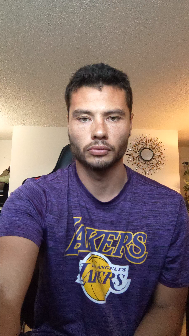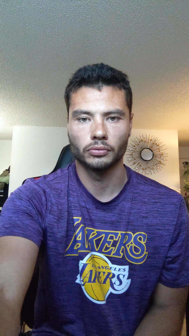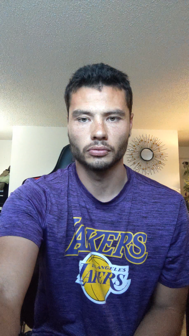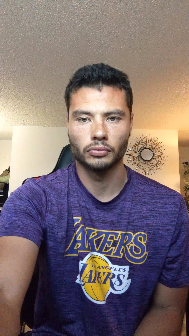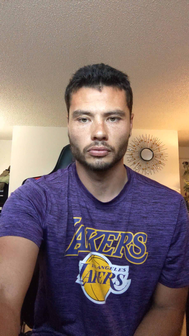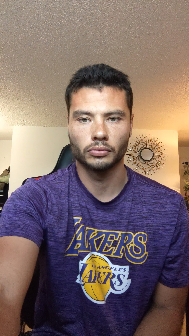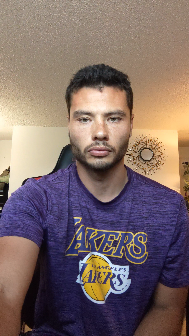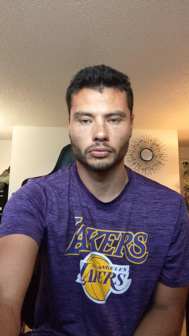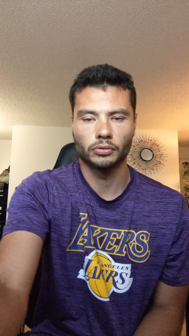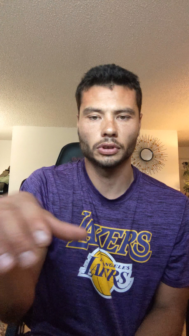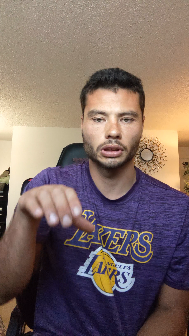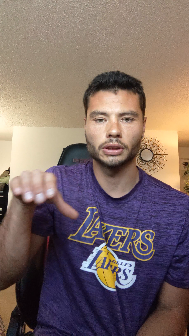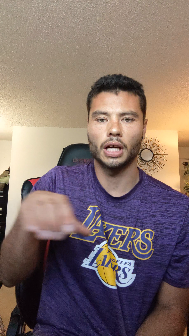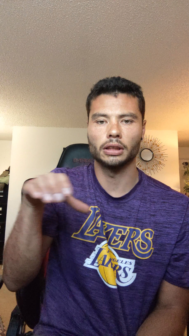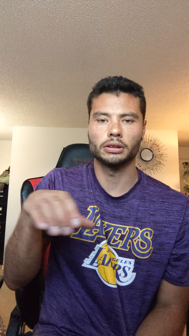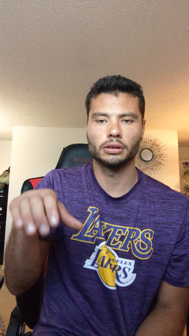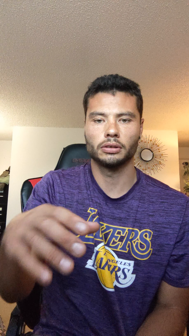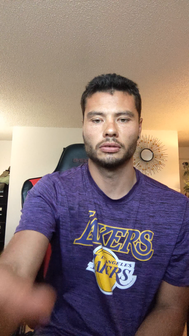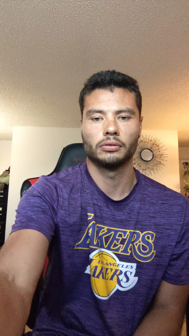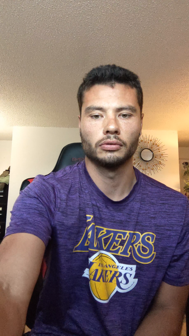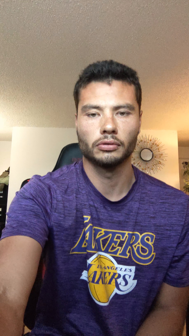does